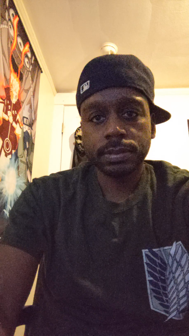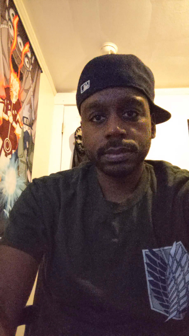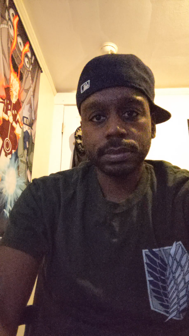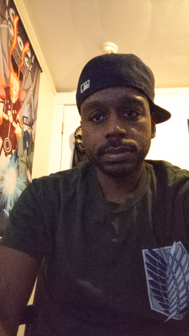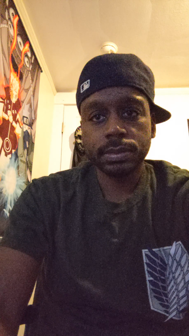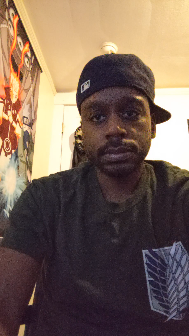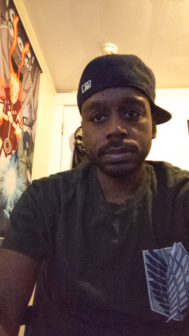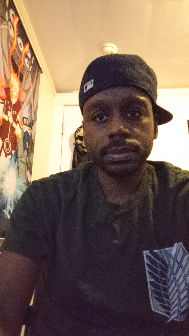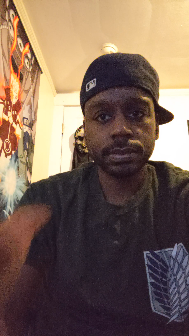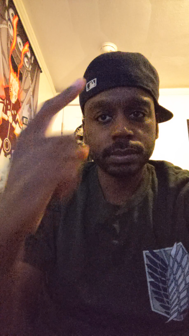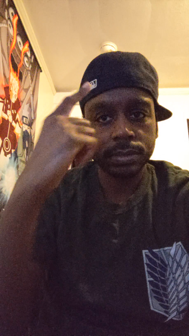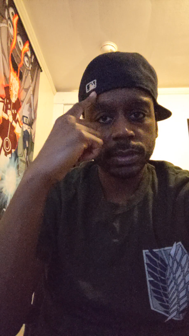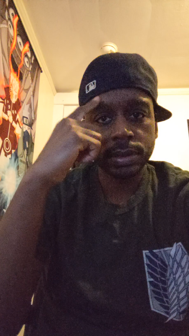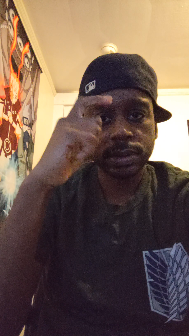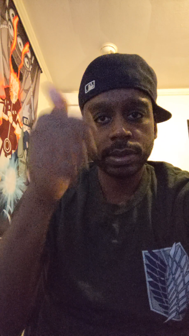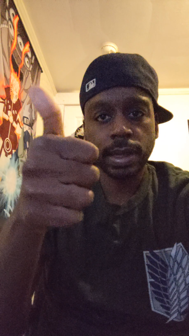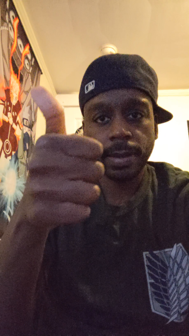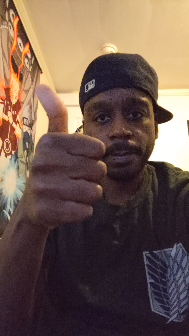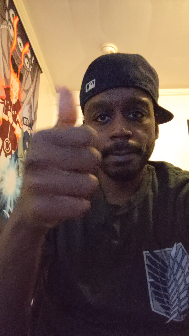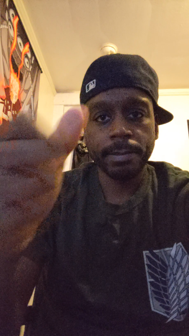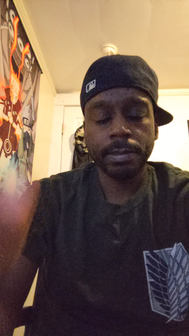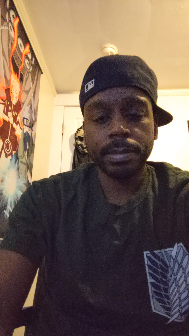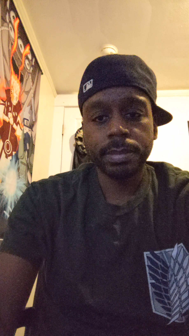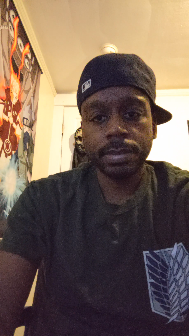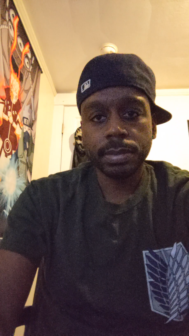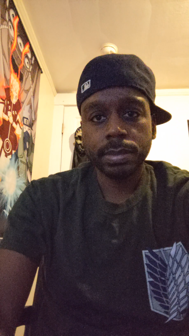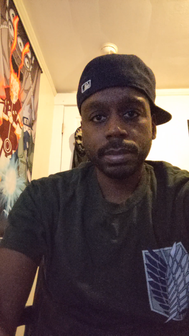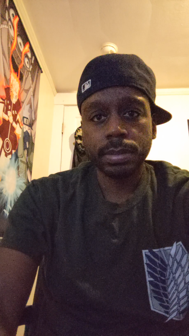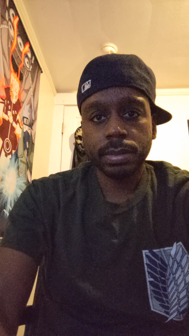dime